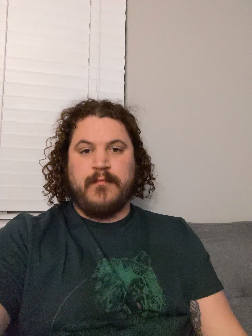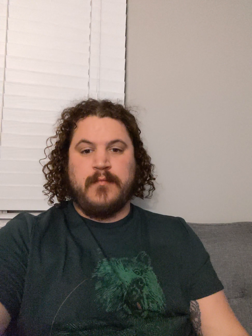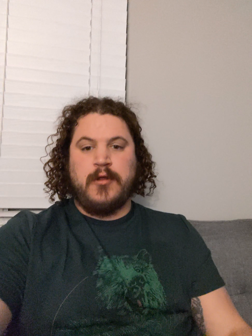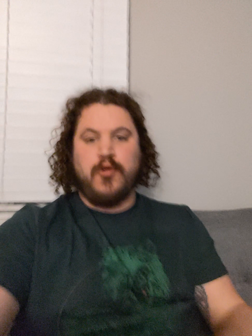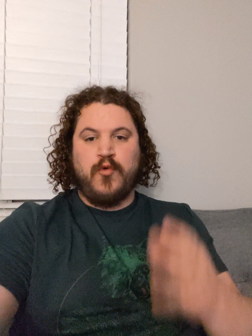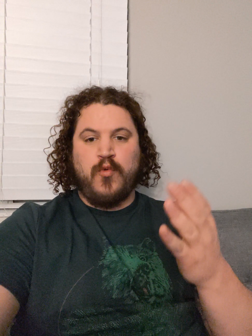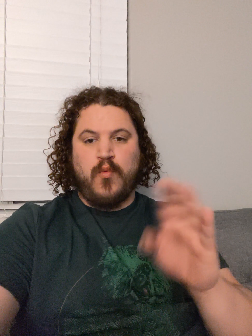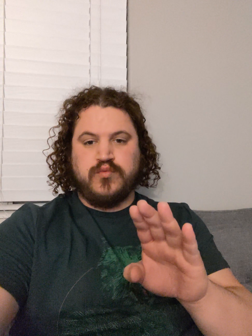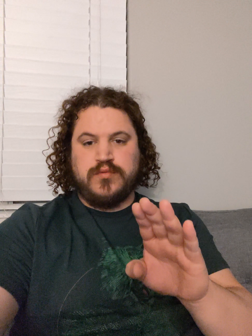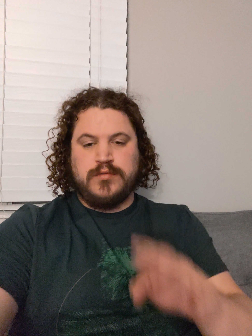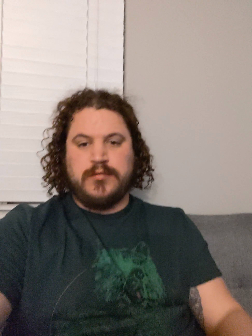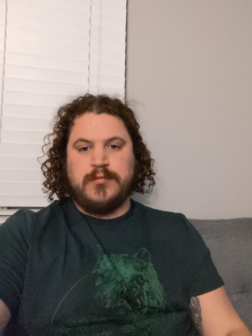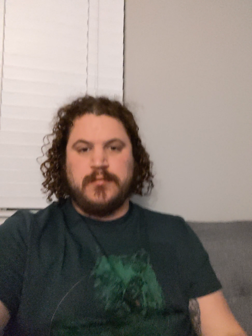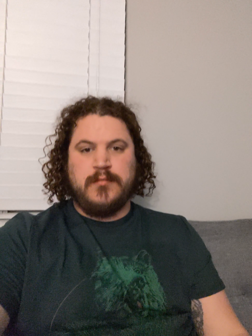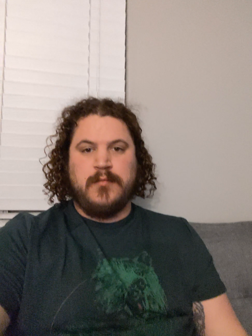close